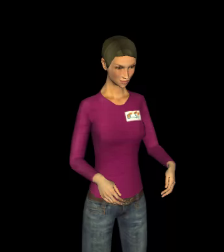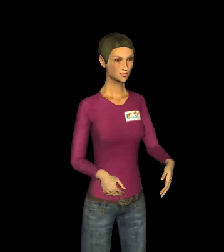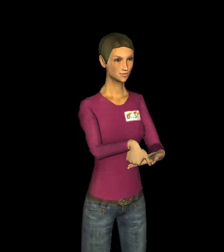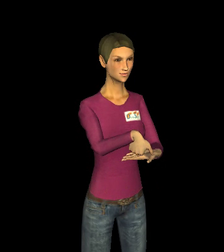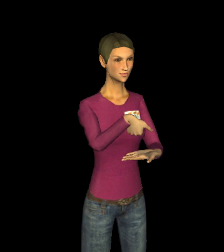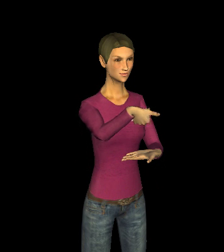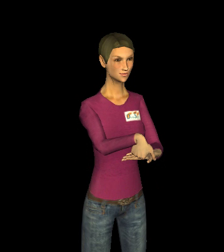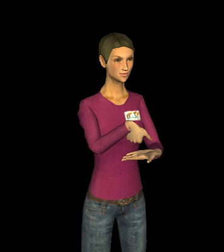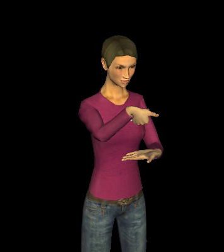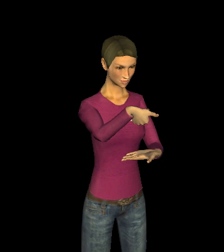حساء